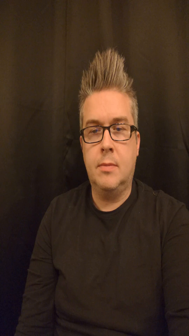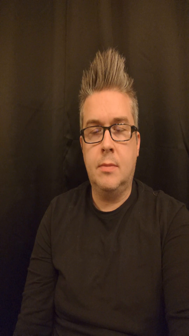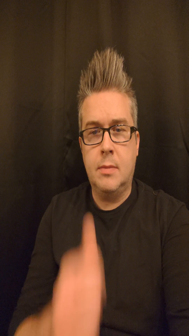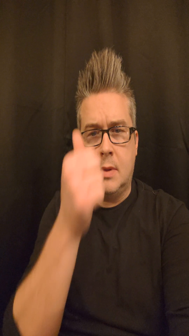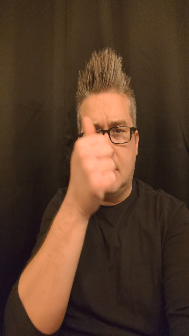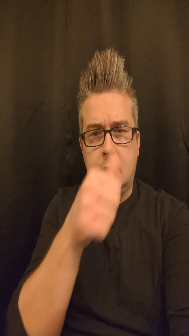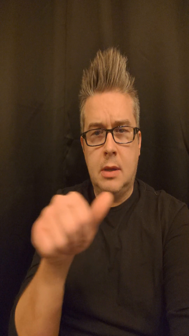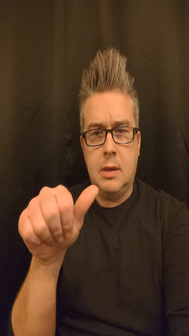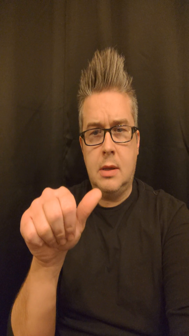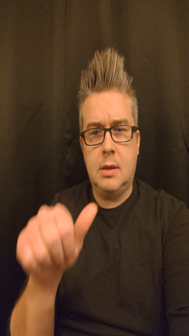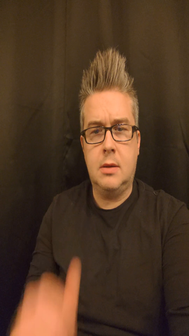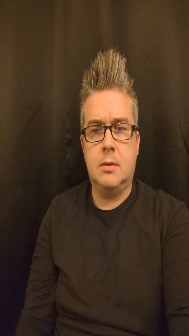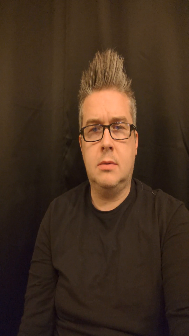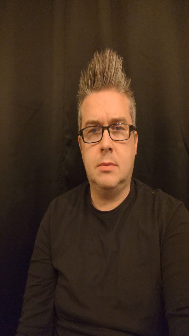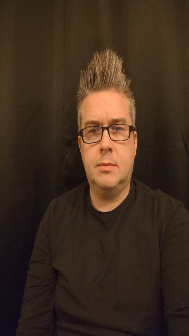any